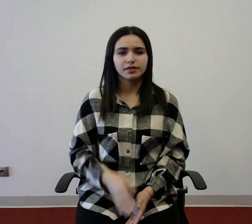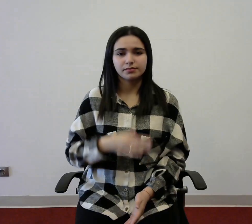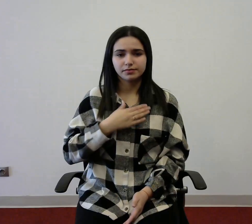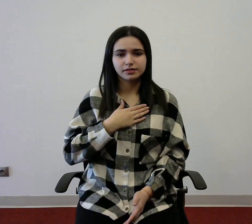mən